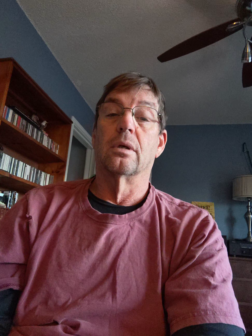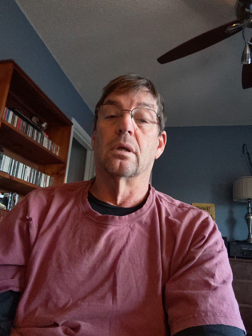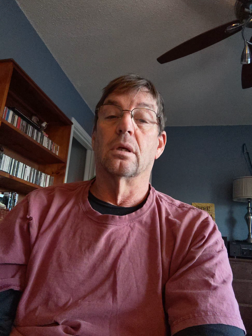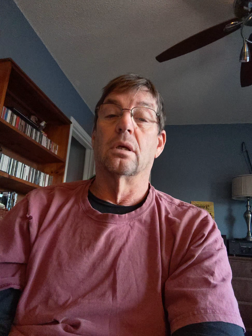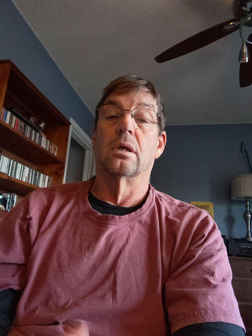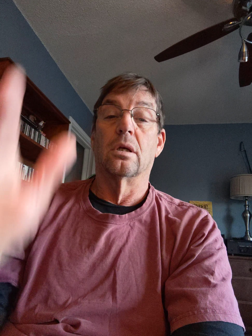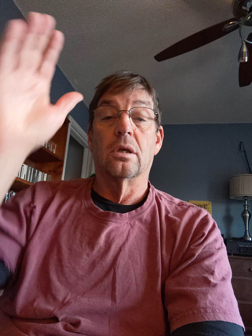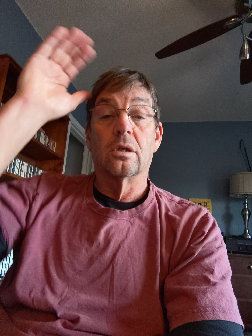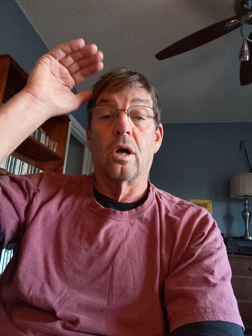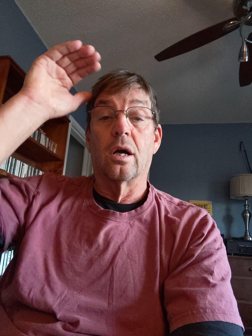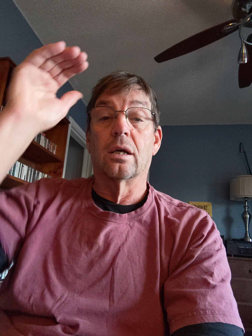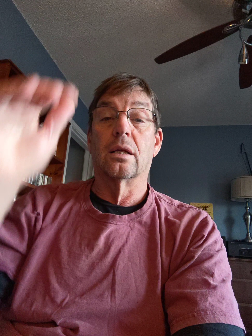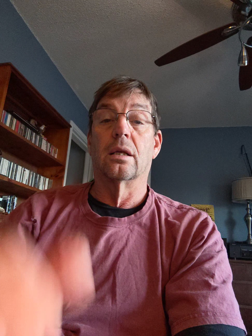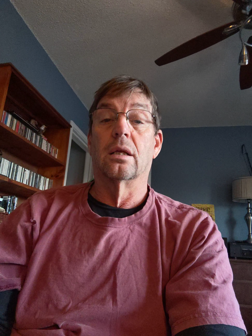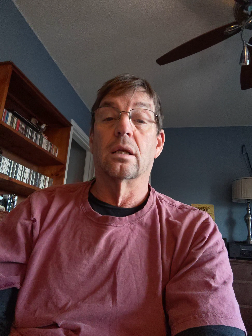donkey